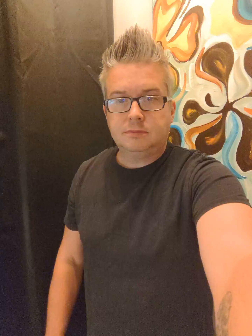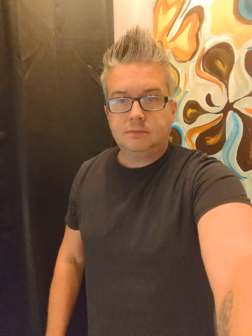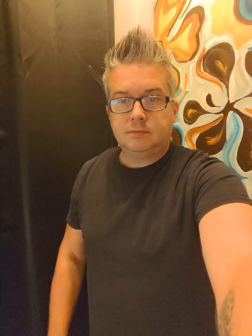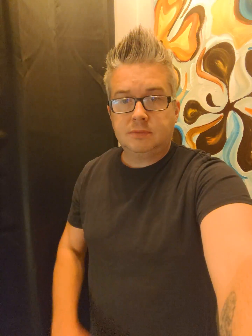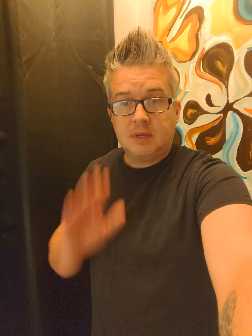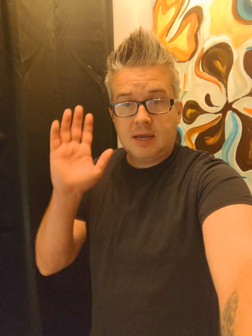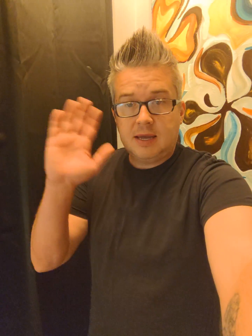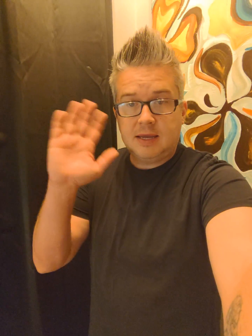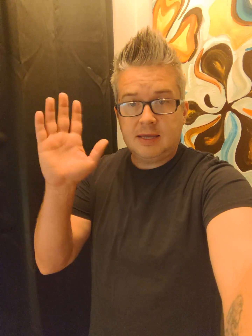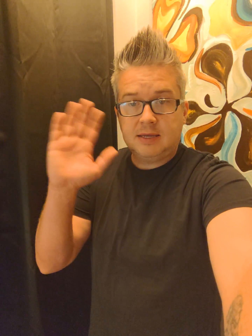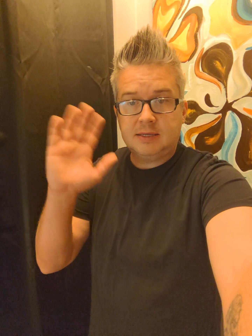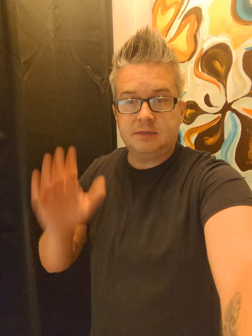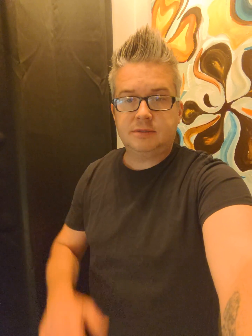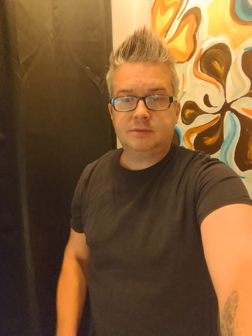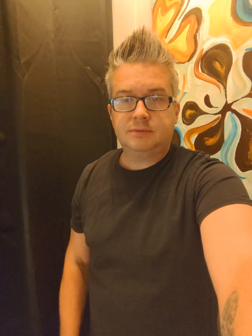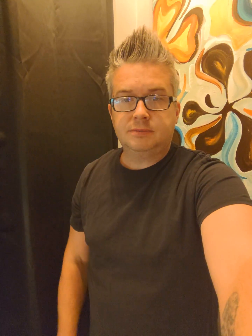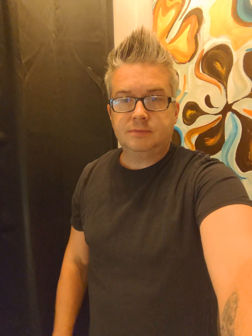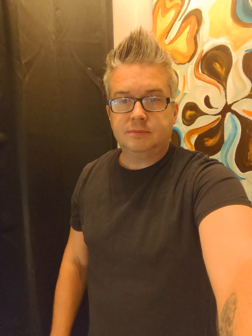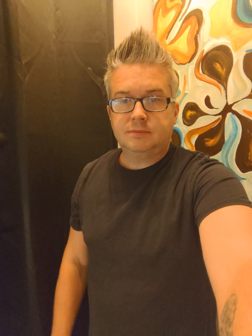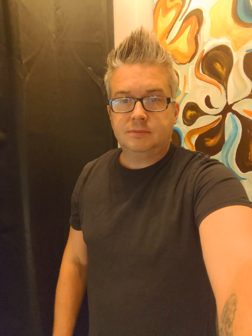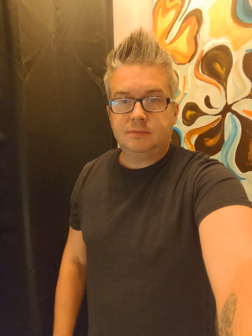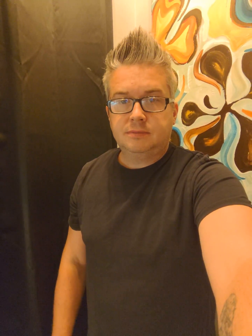hi